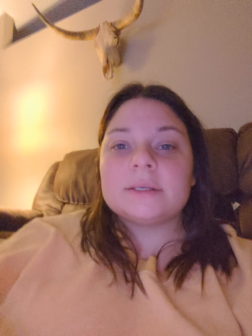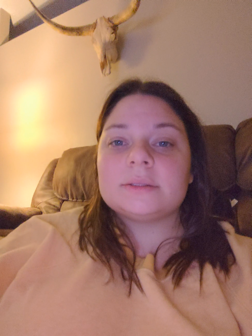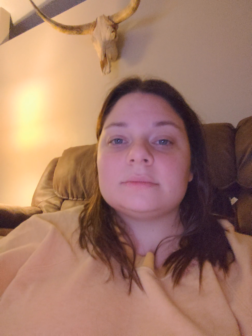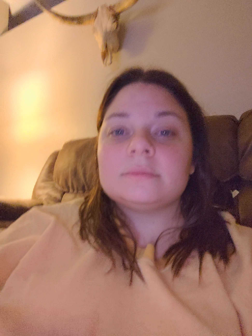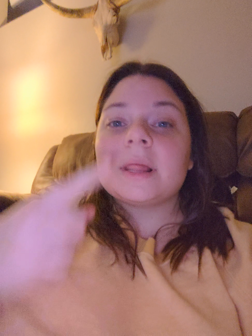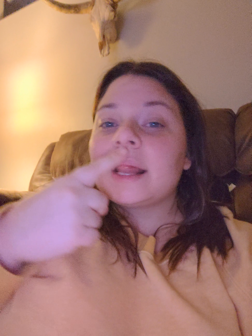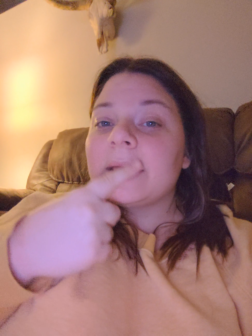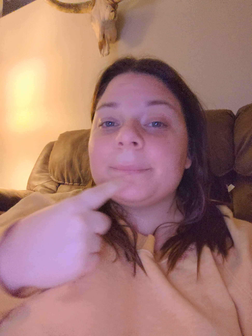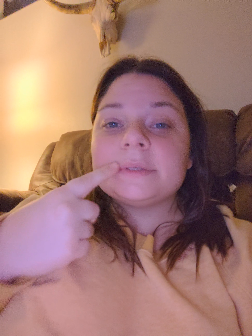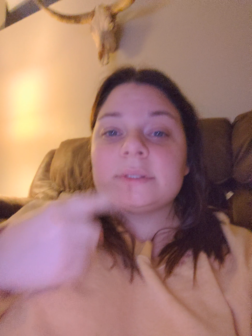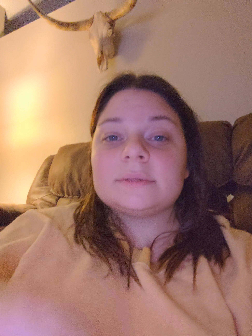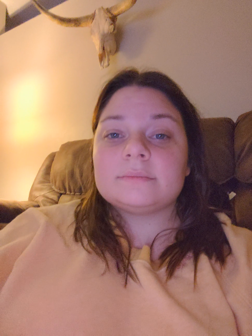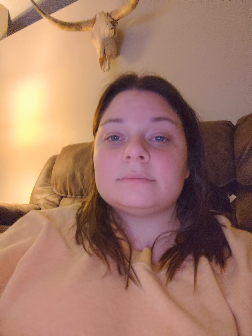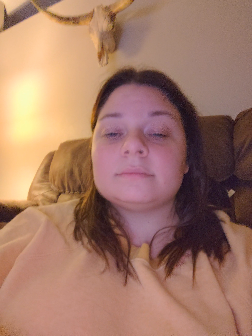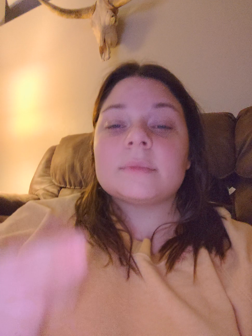lips